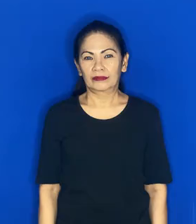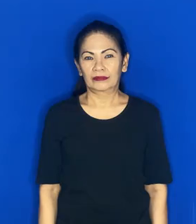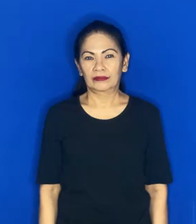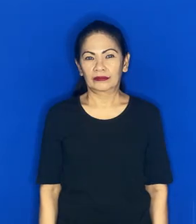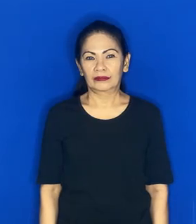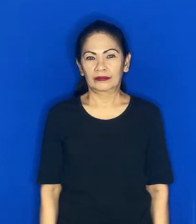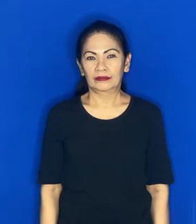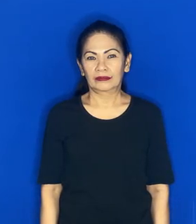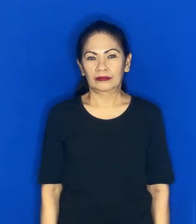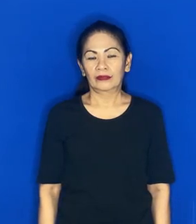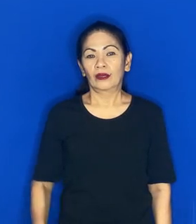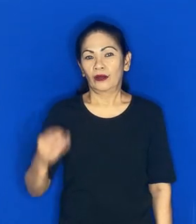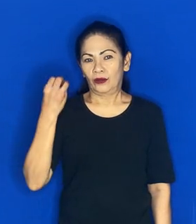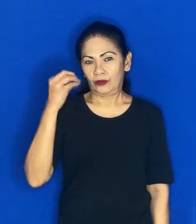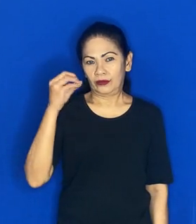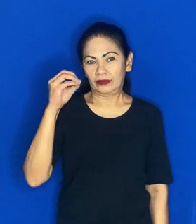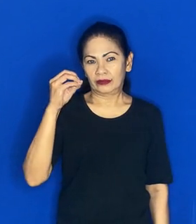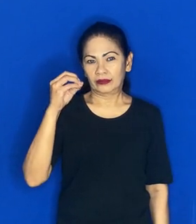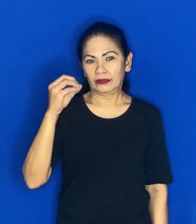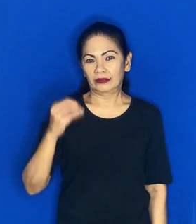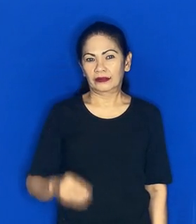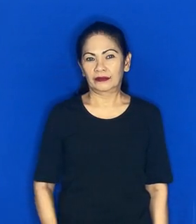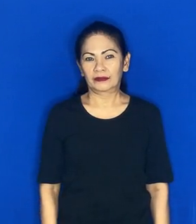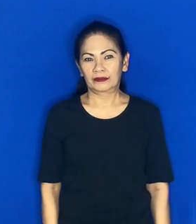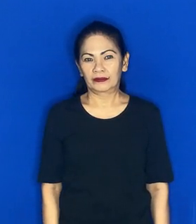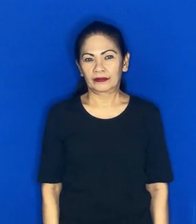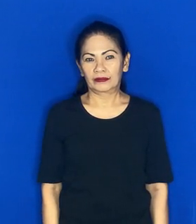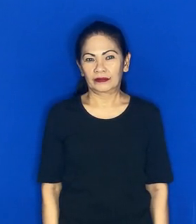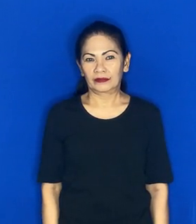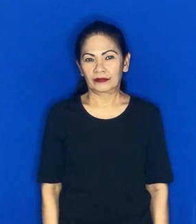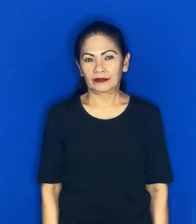orange